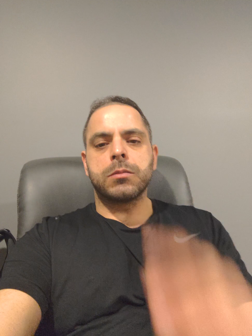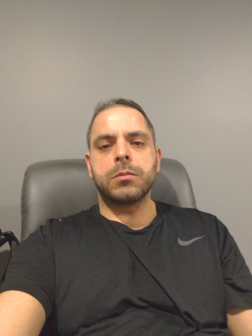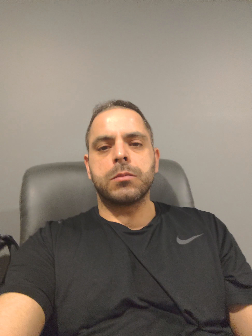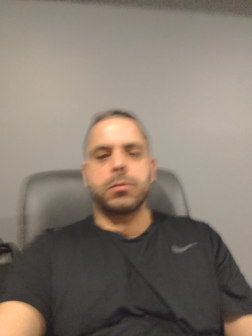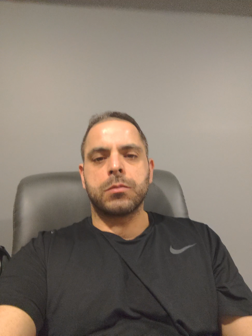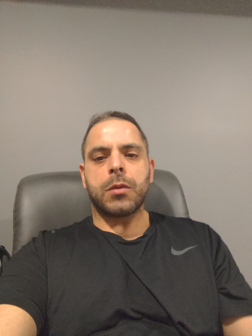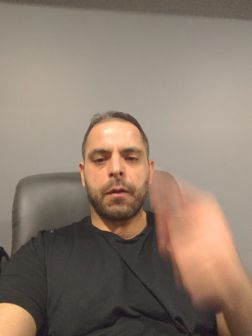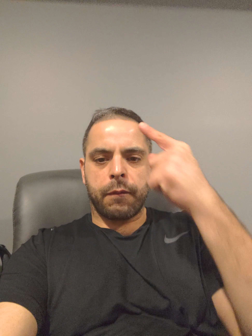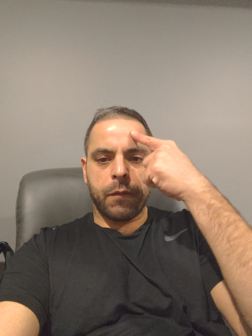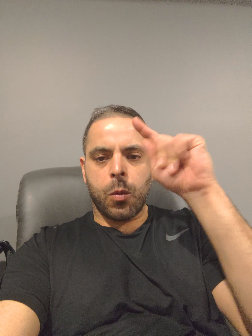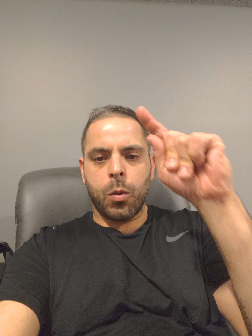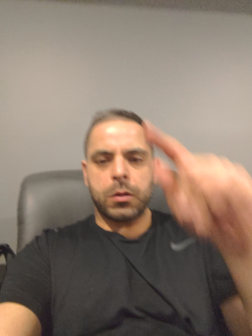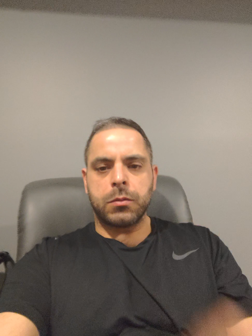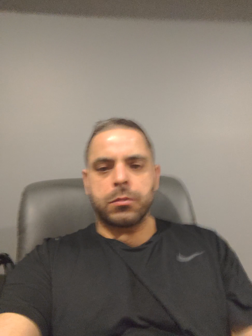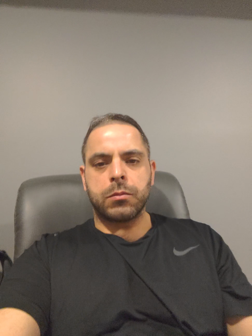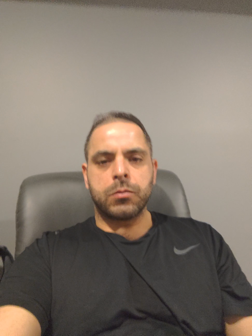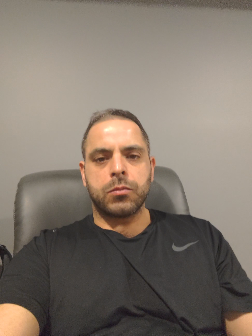for